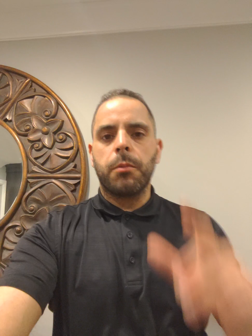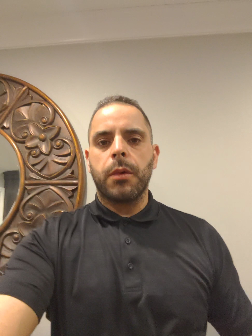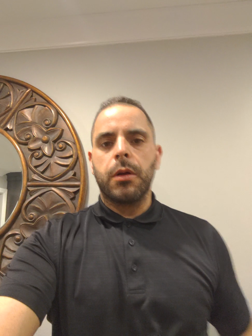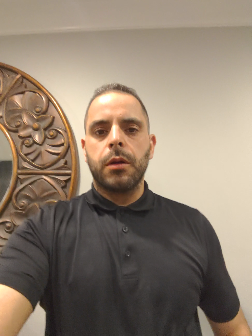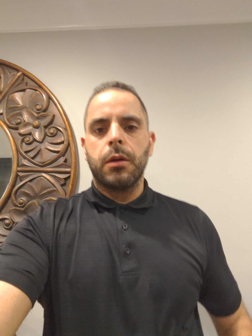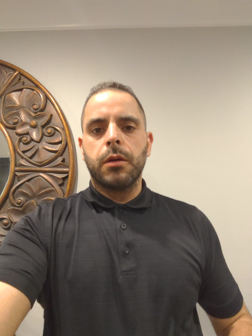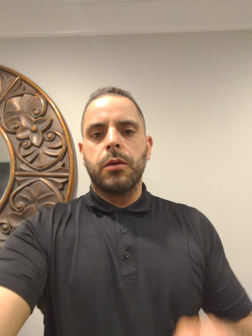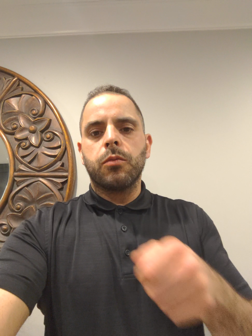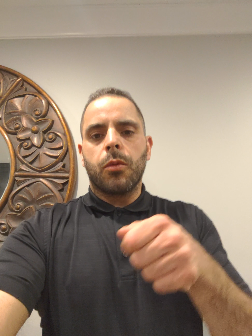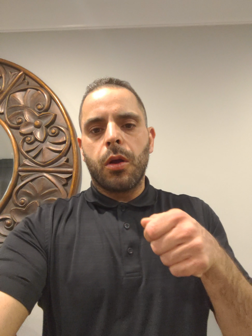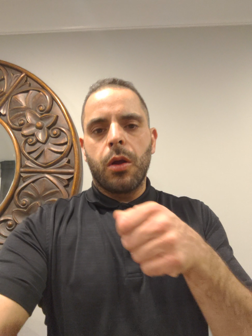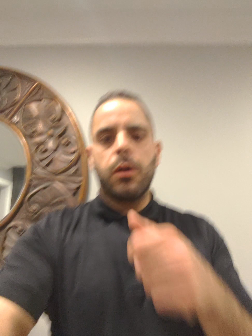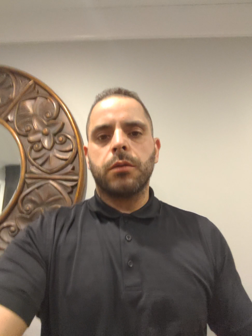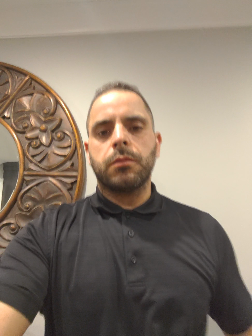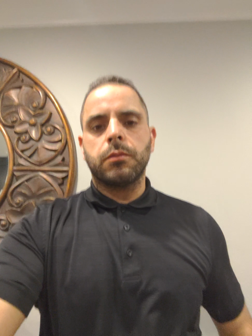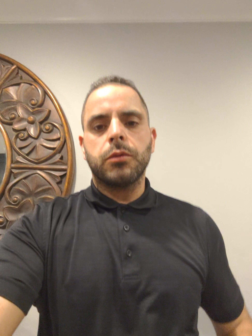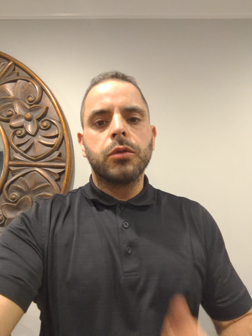drawer